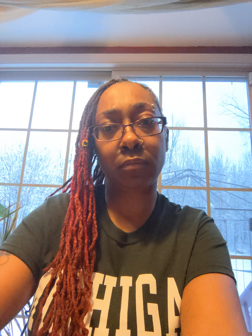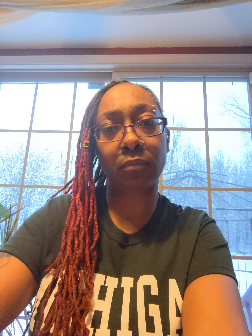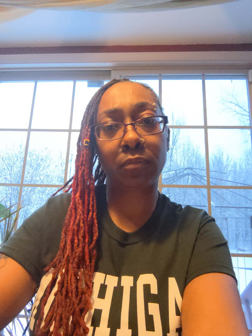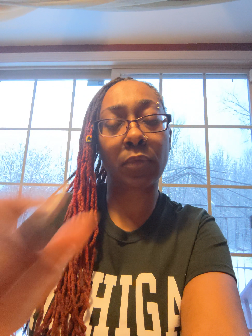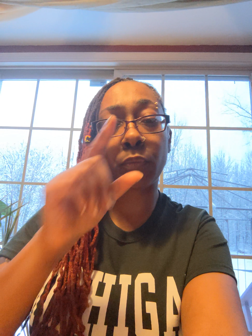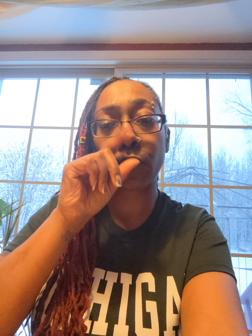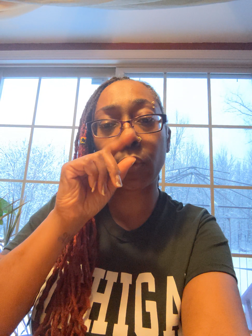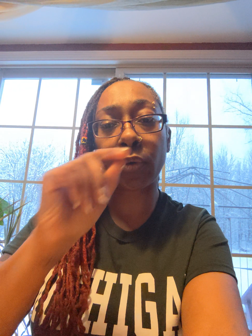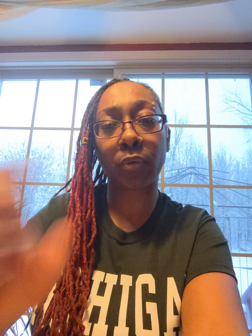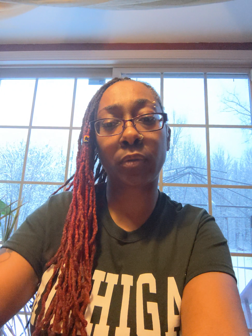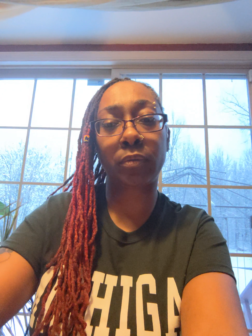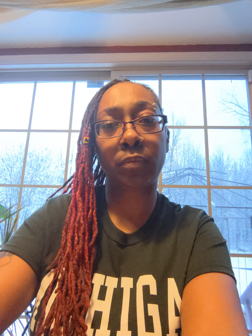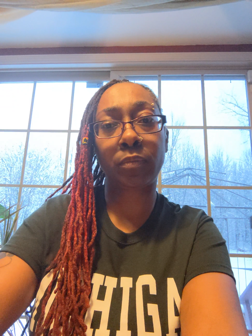bird